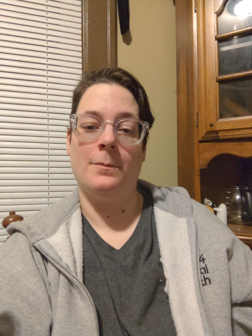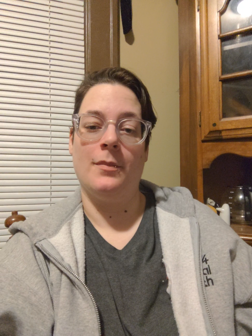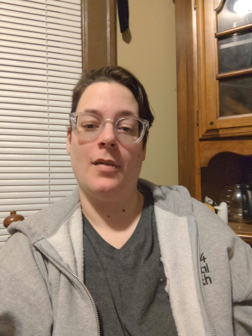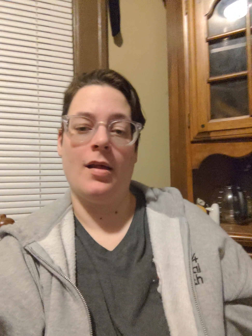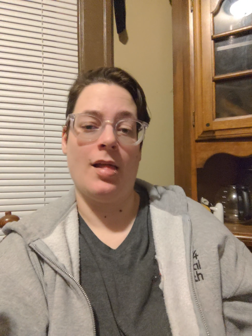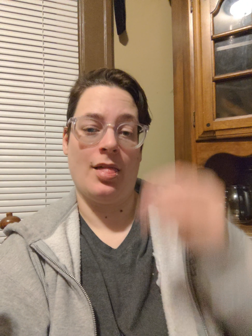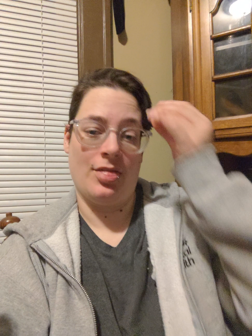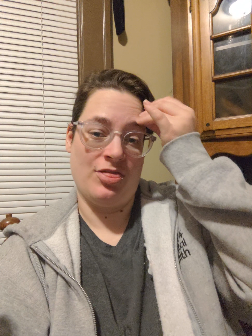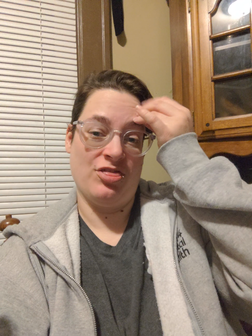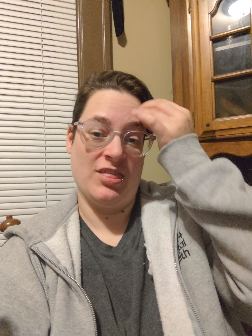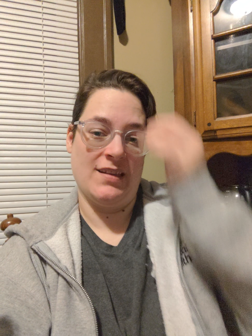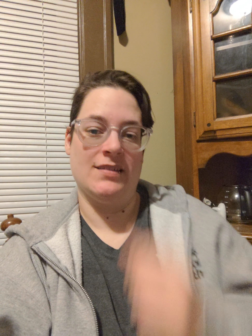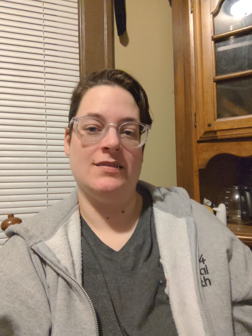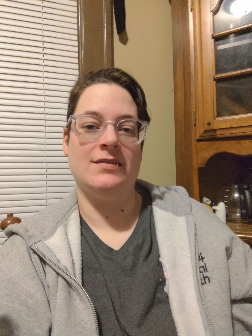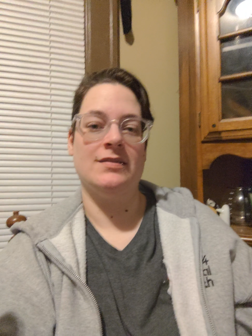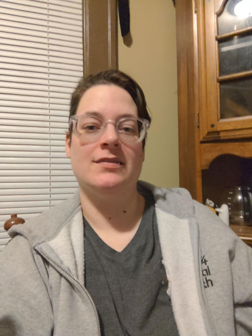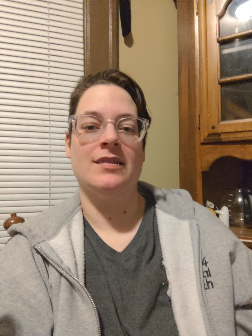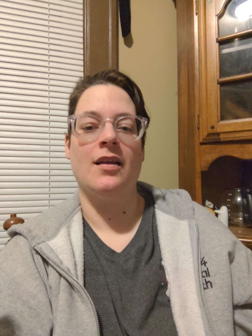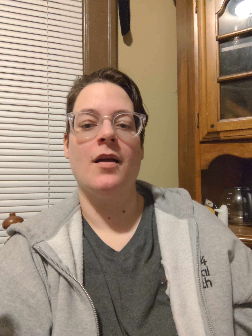think